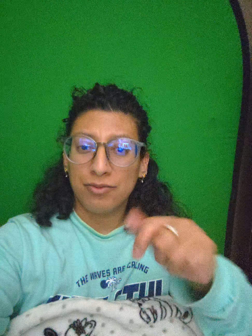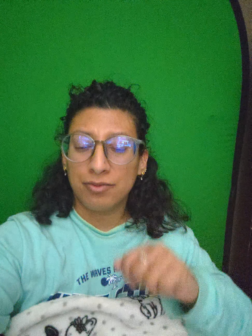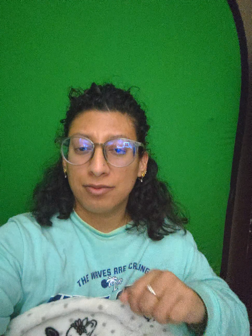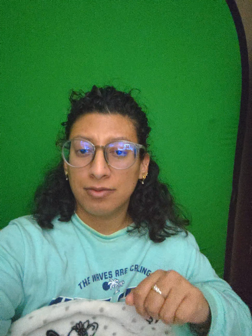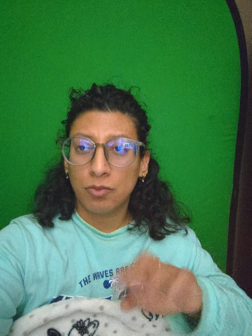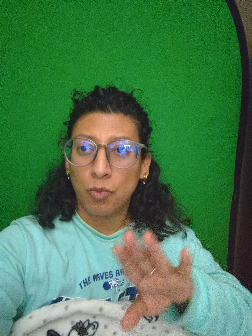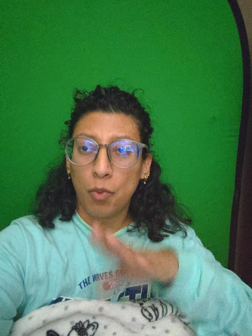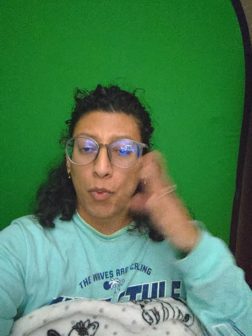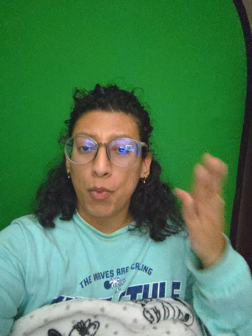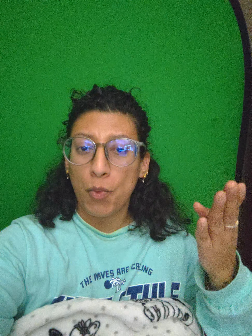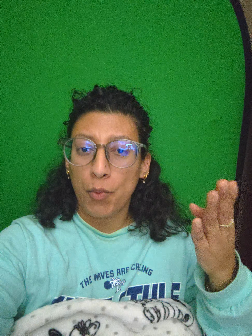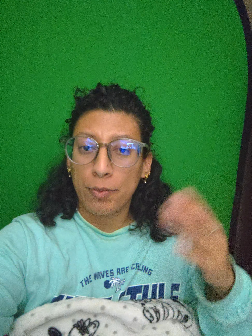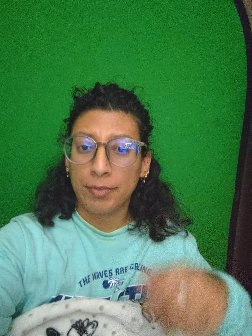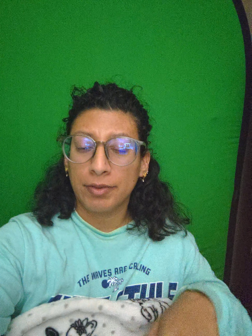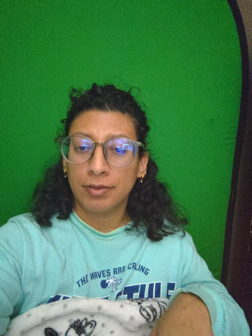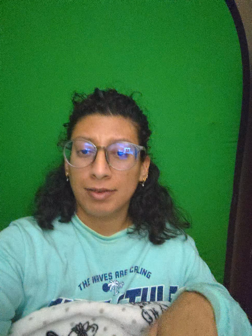open